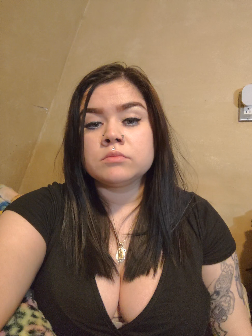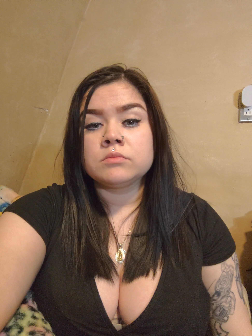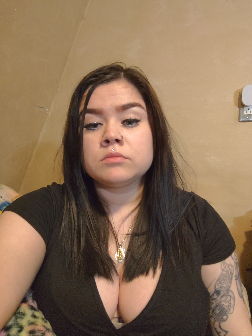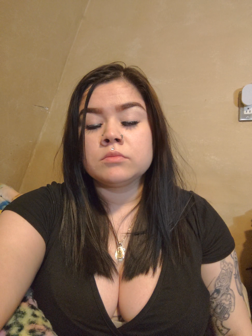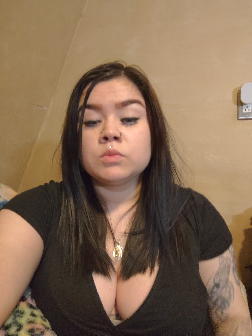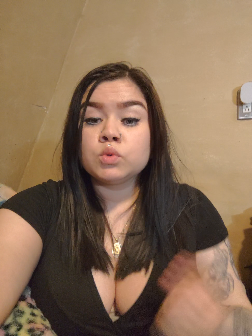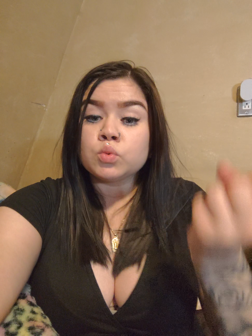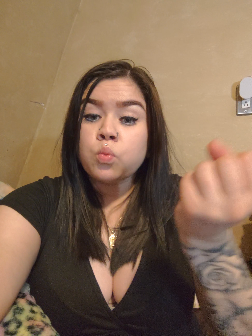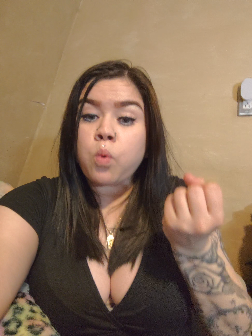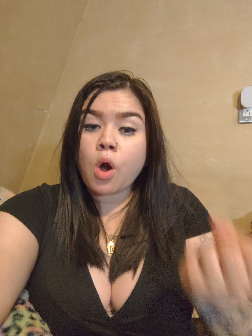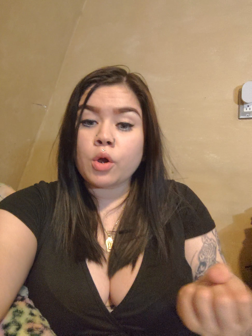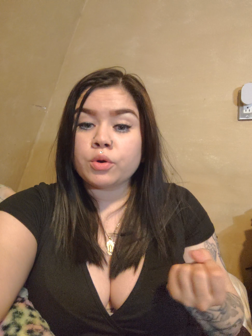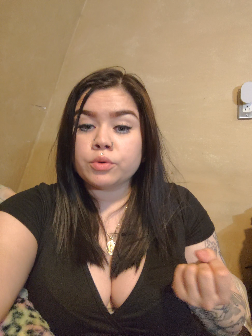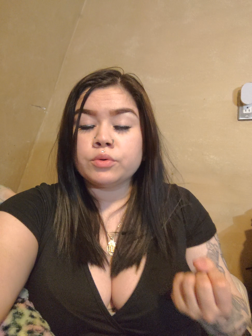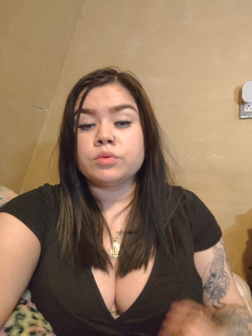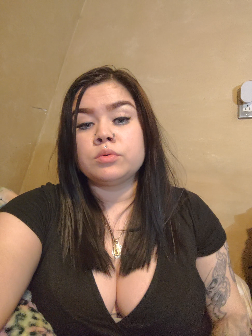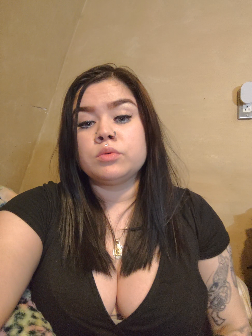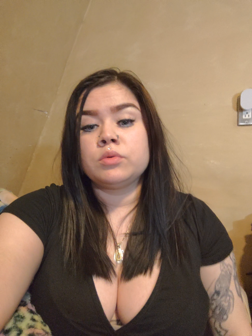drawer